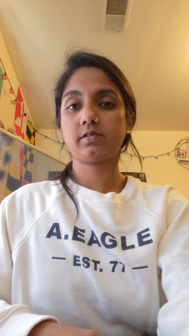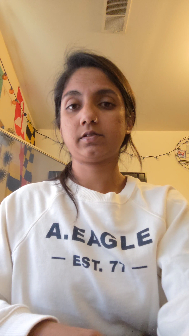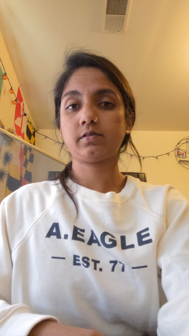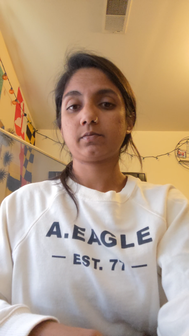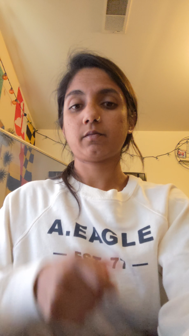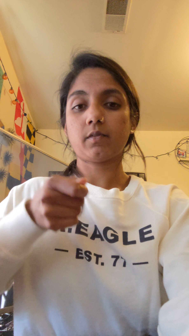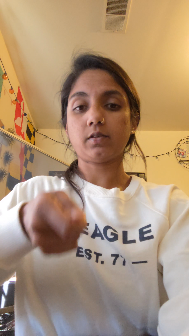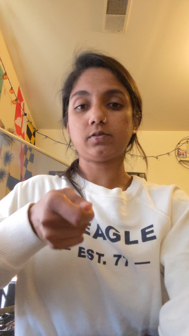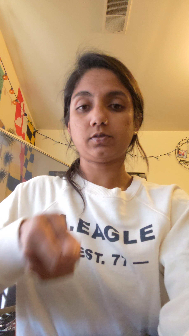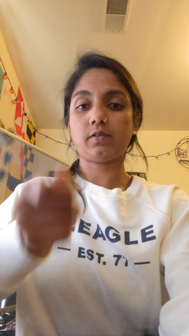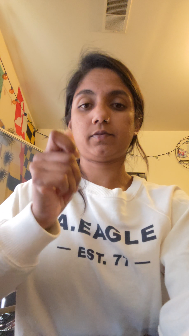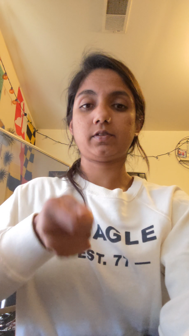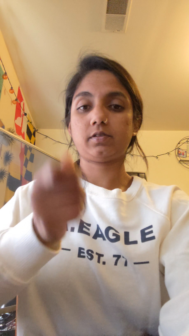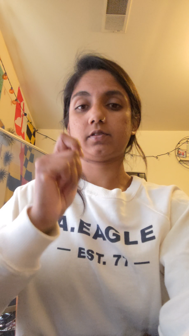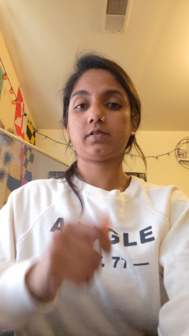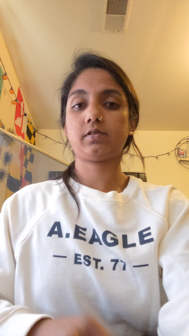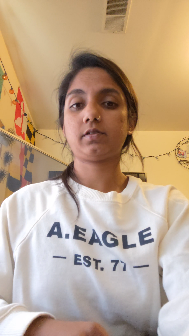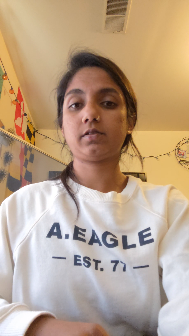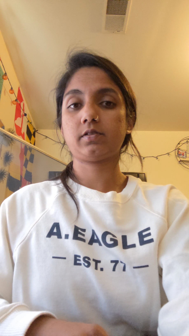shovel